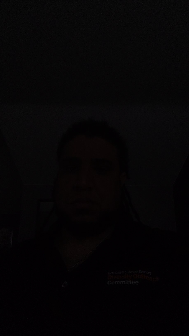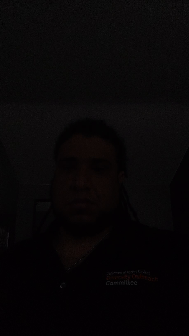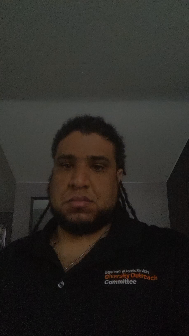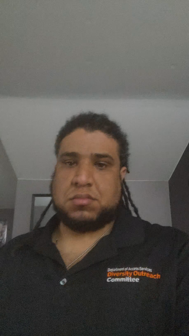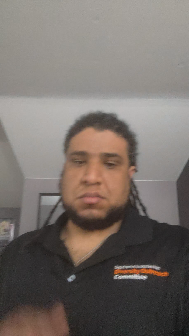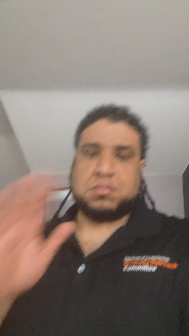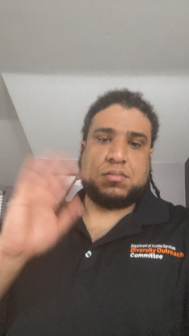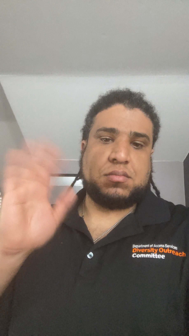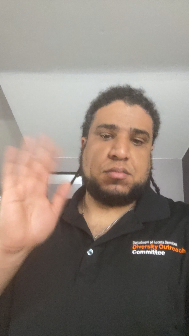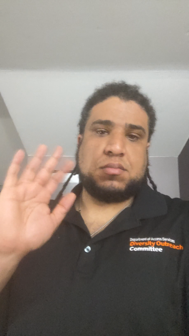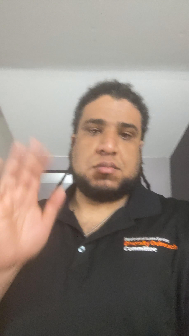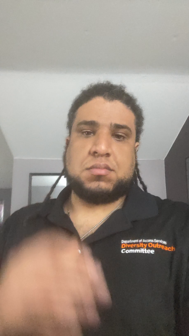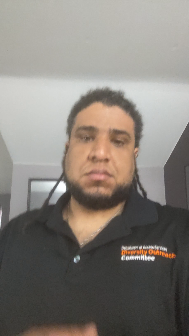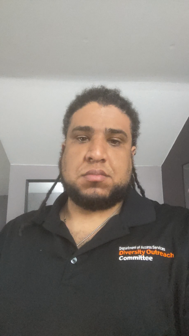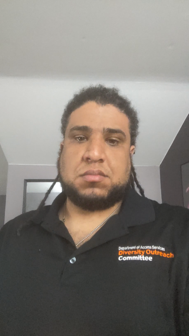hi